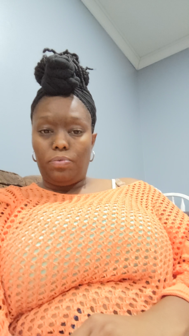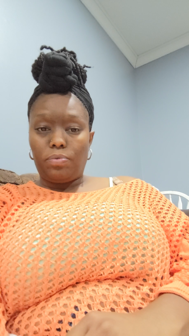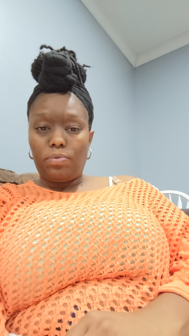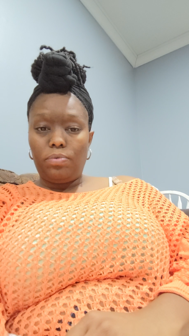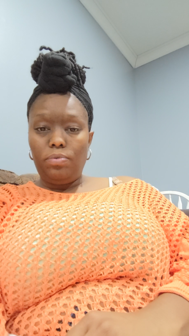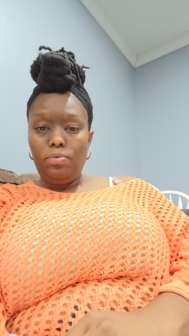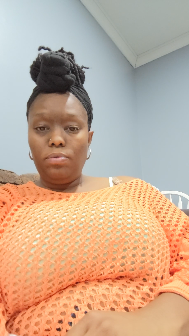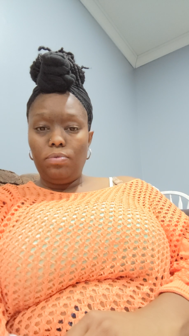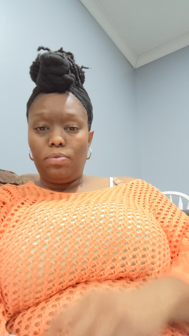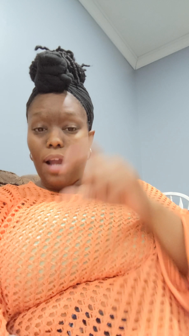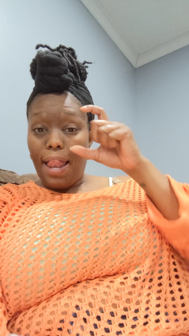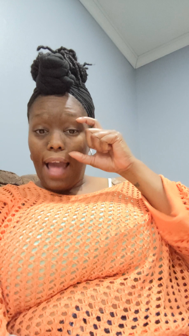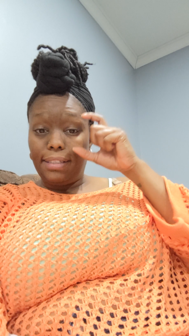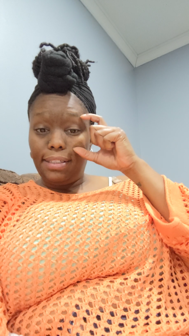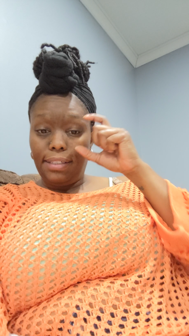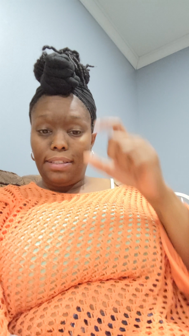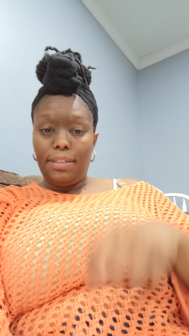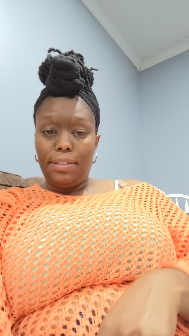glasses